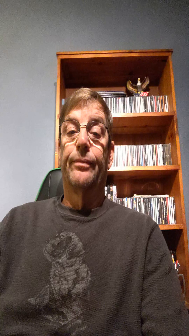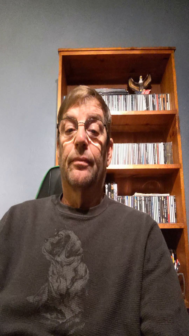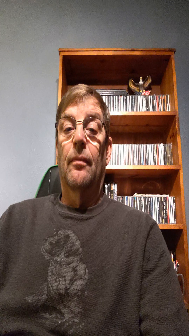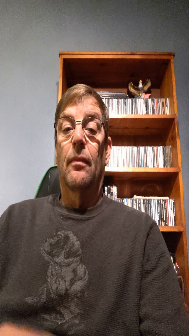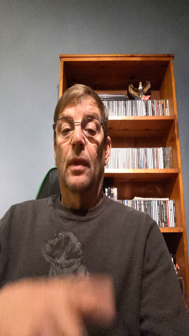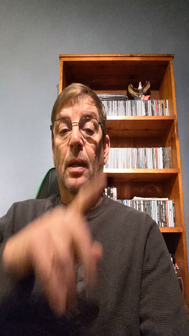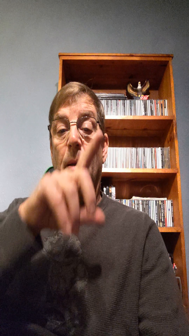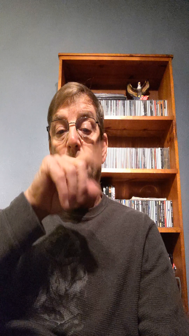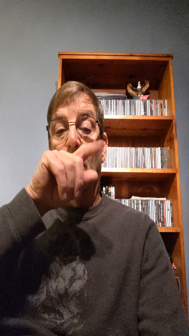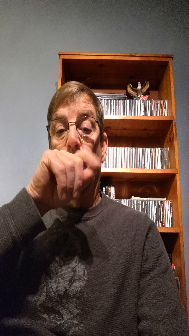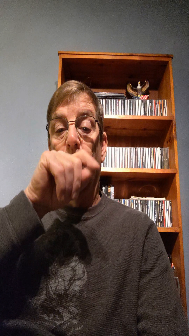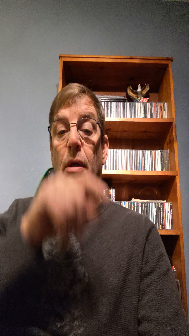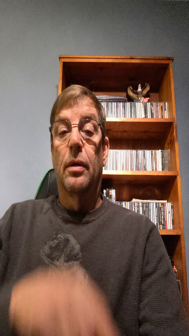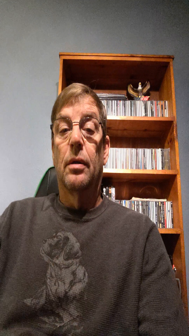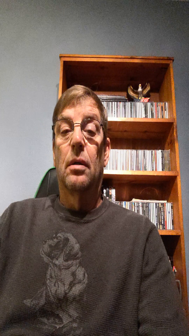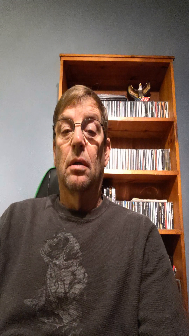bird